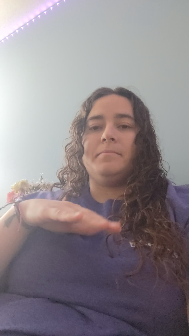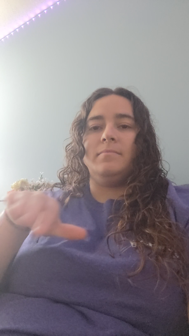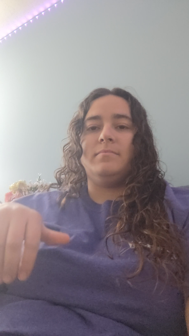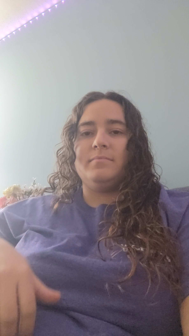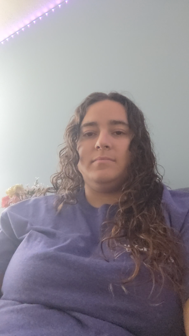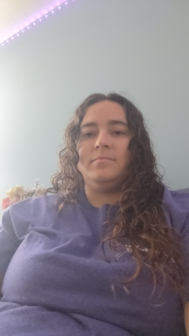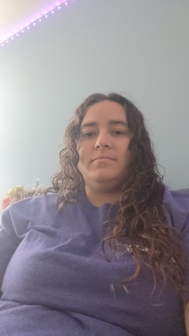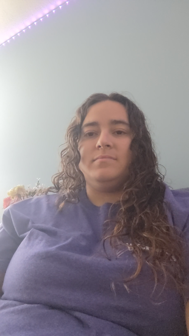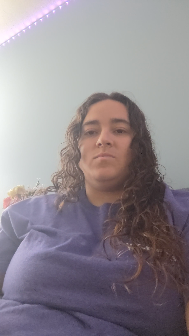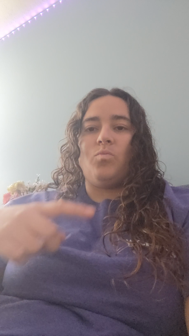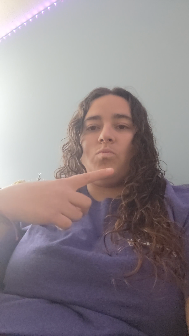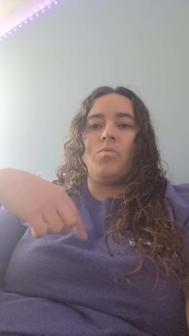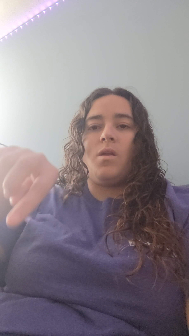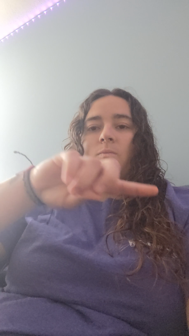around